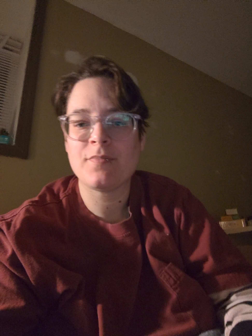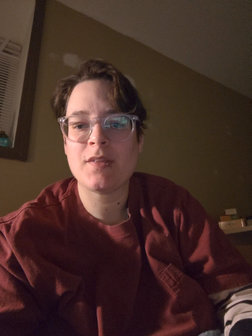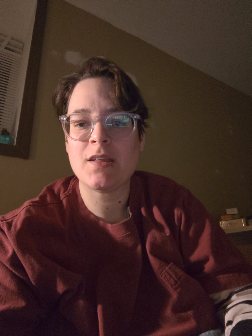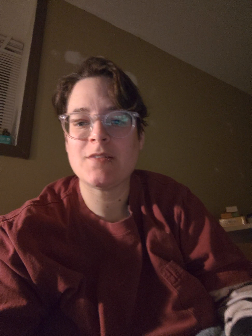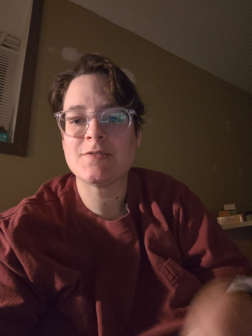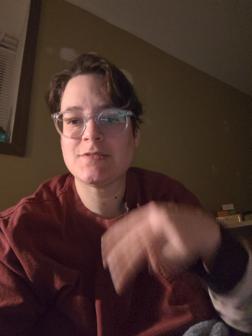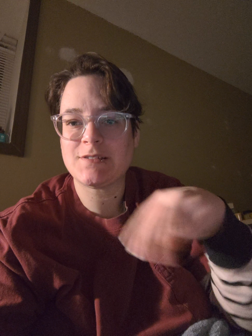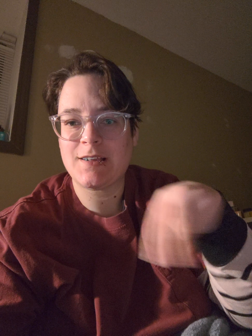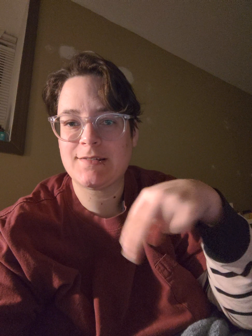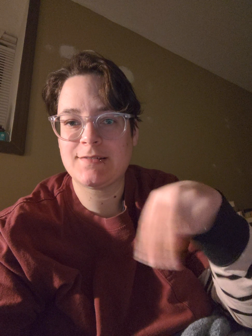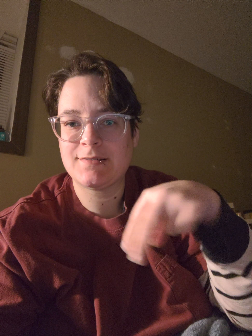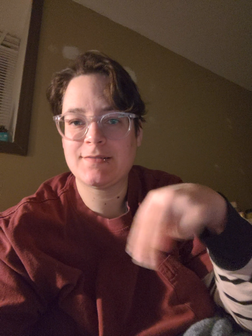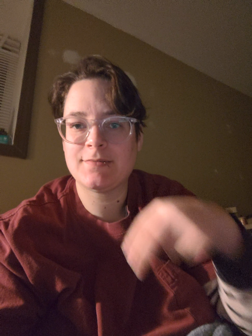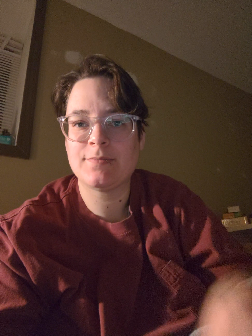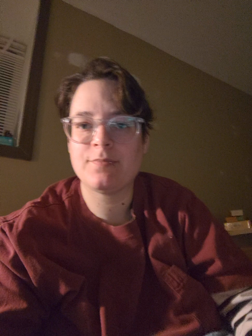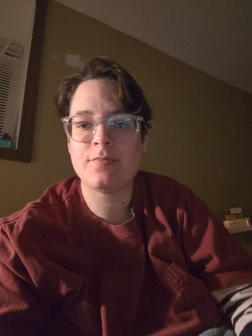dance